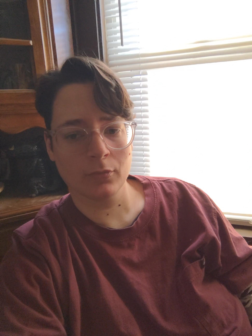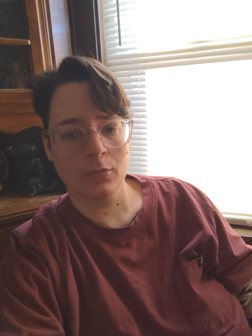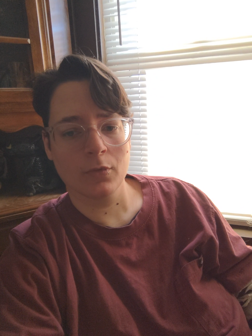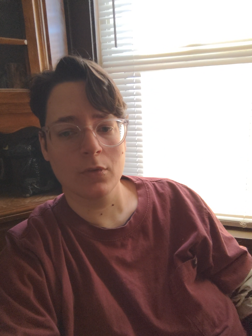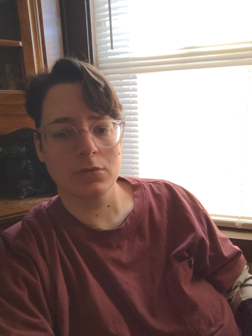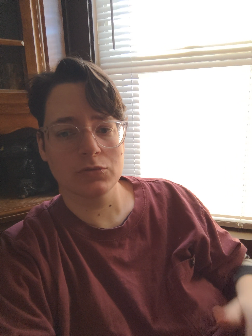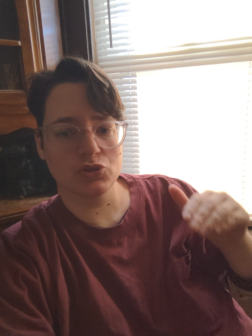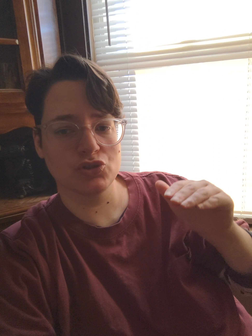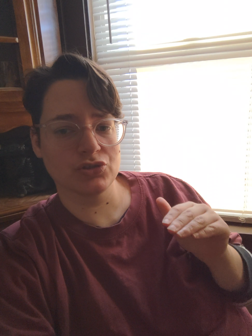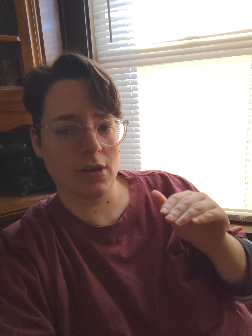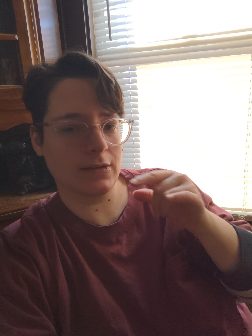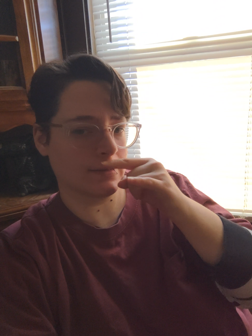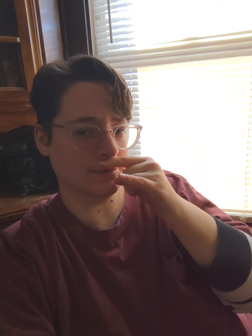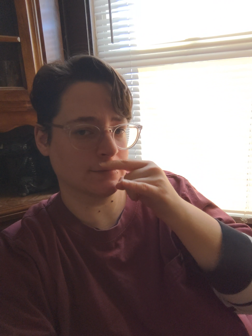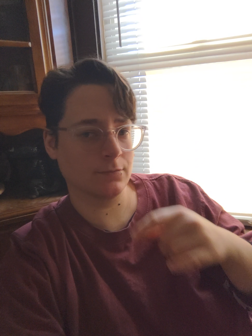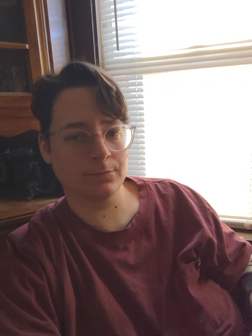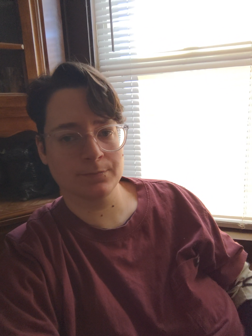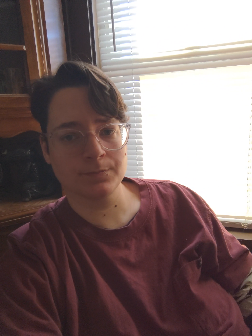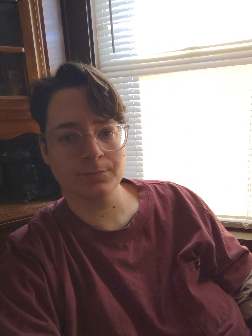child